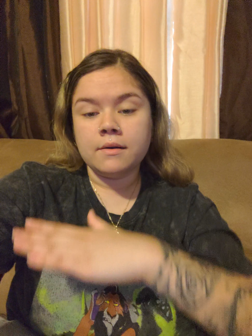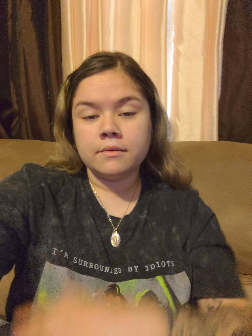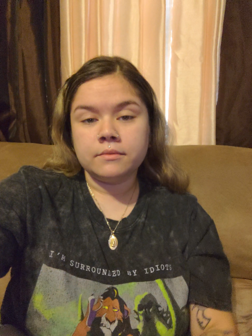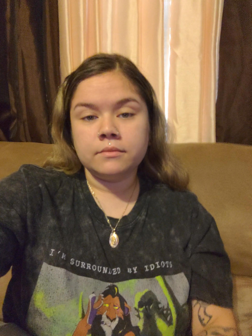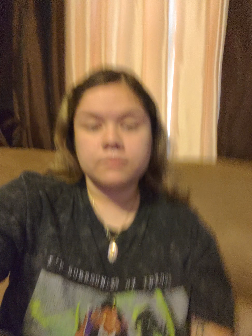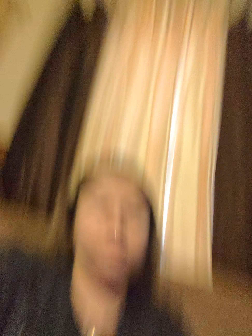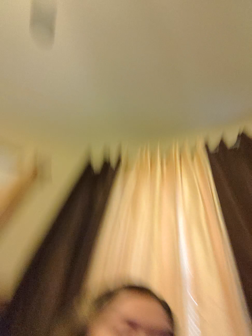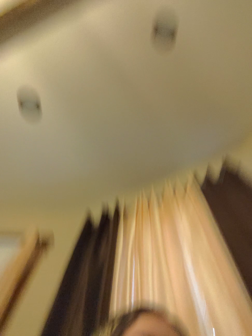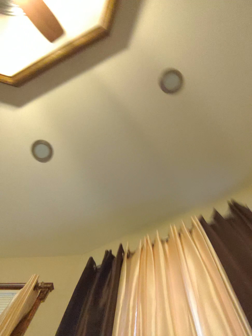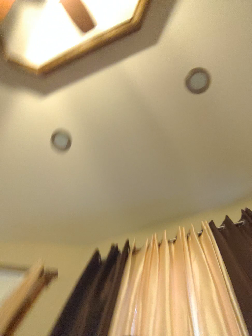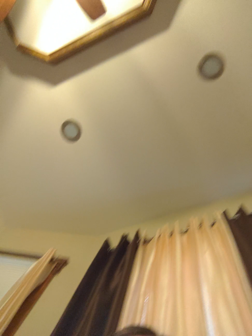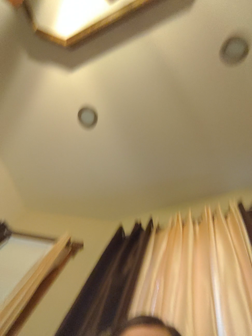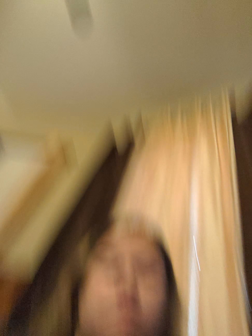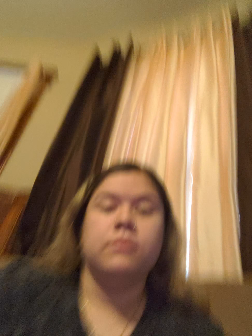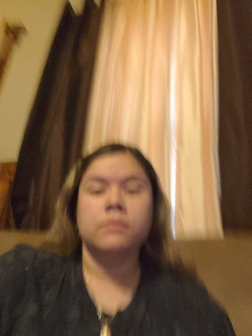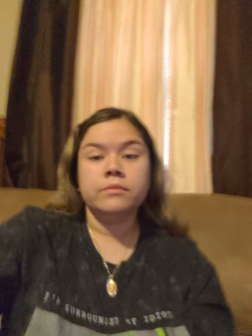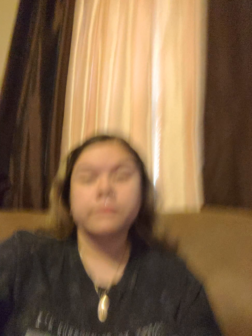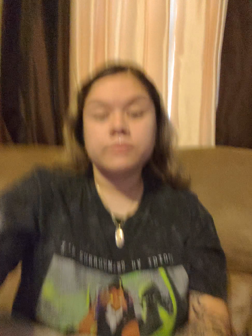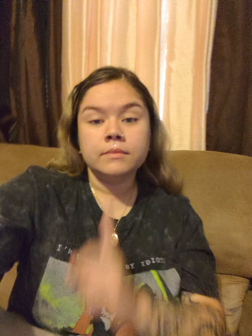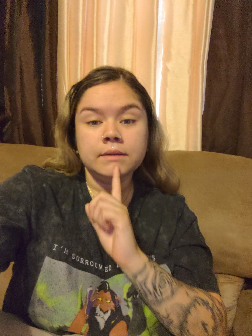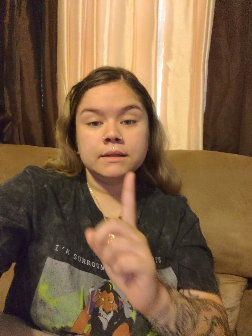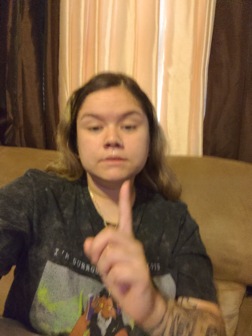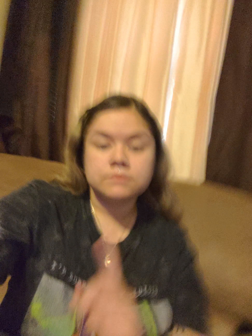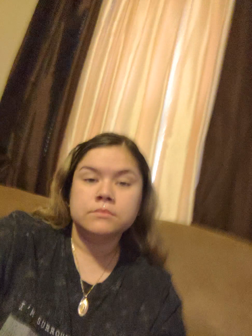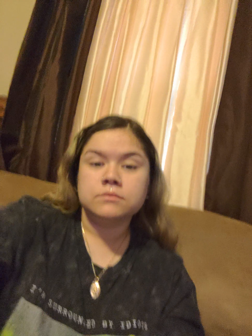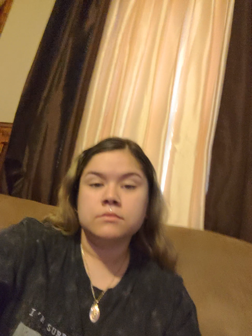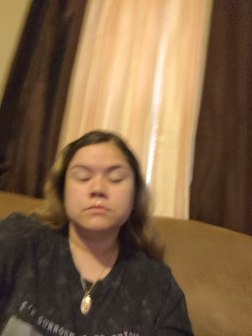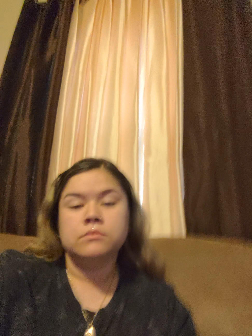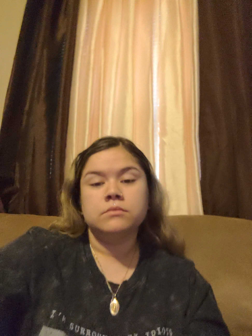is